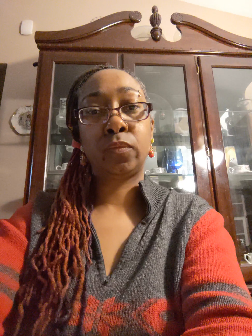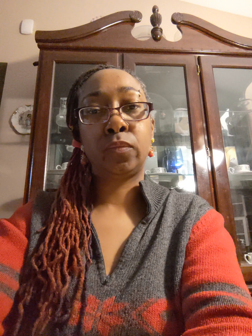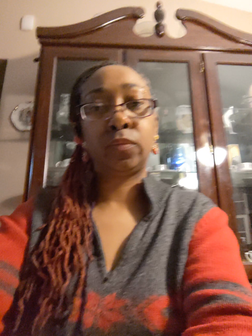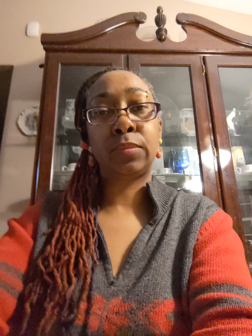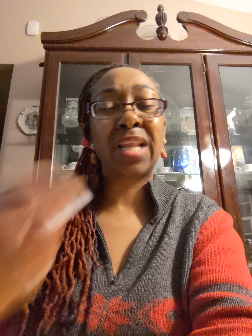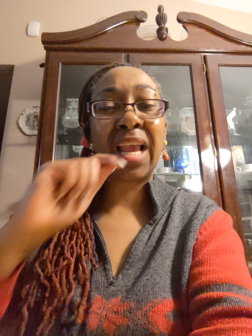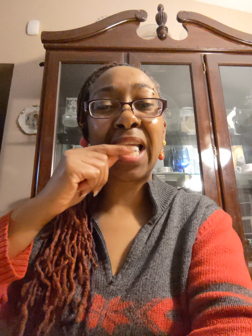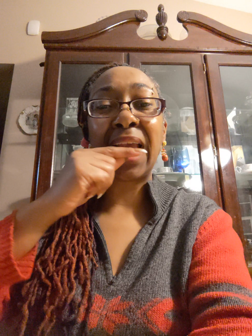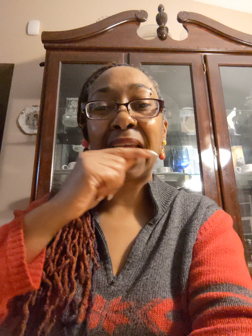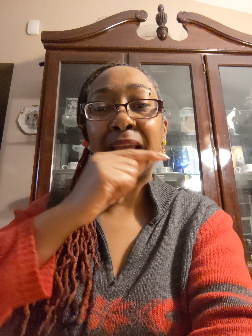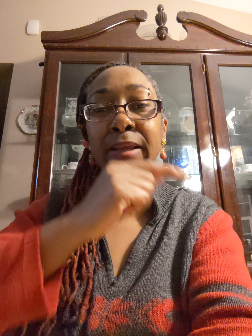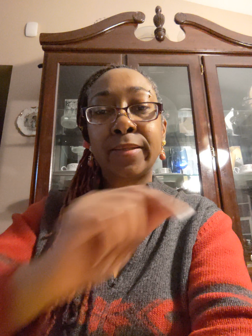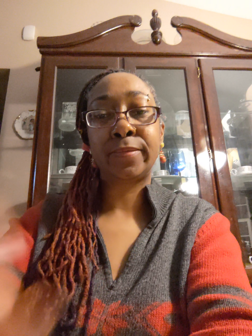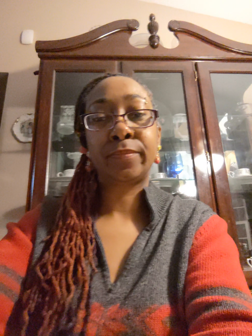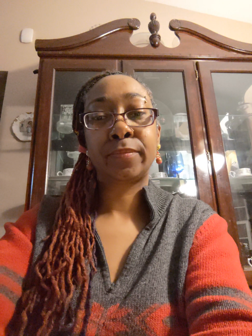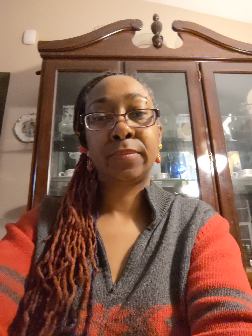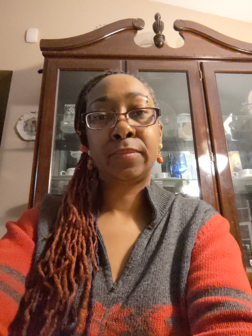carrot